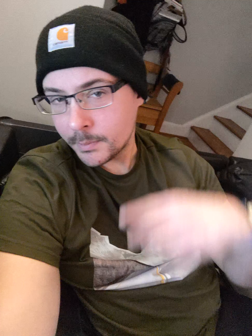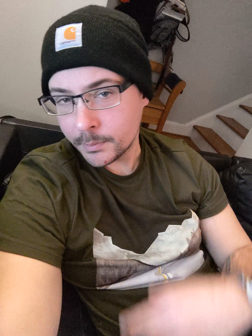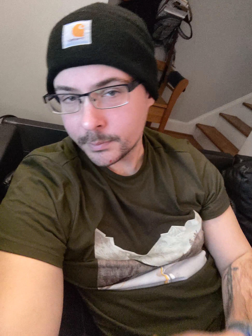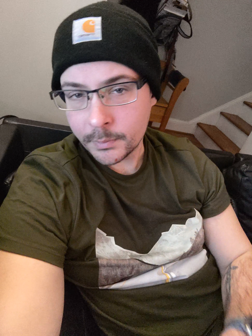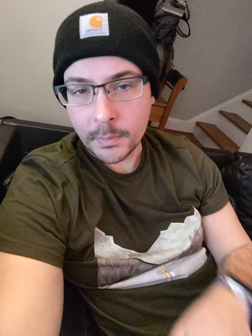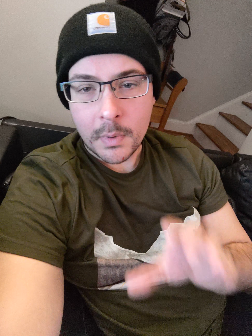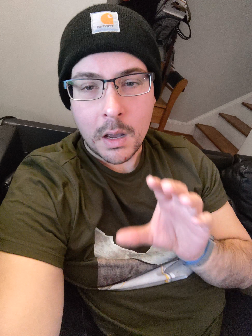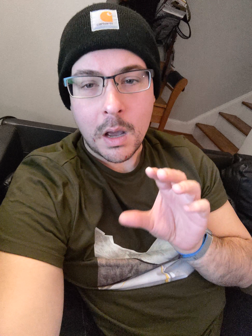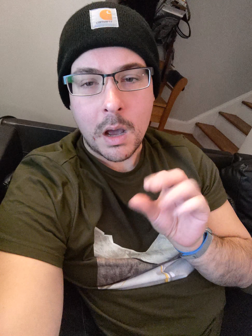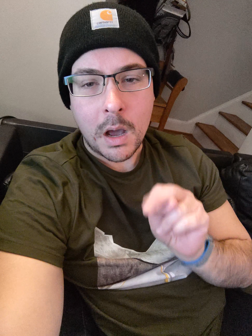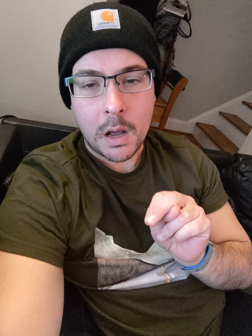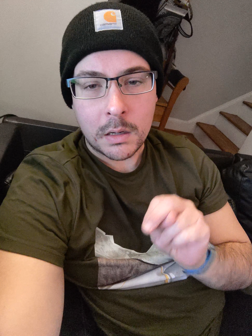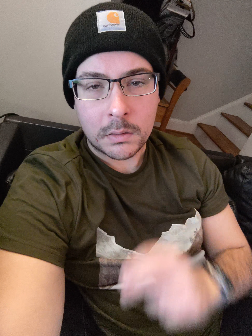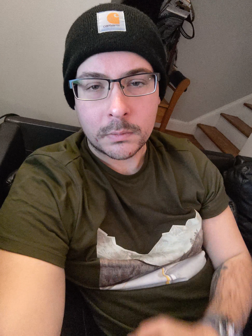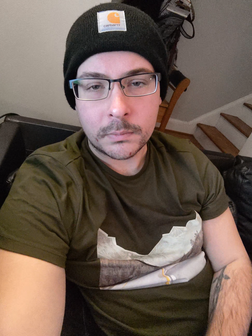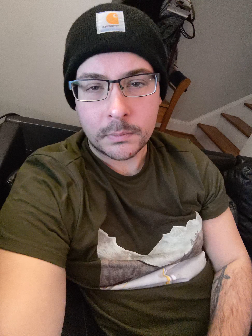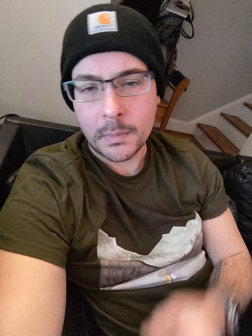on